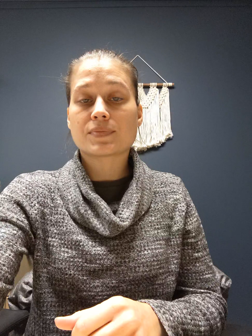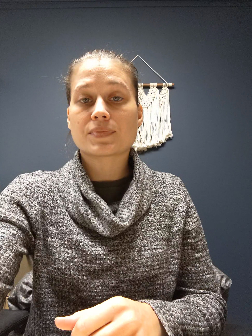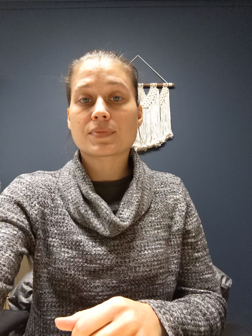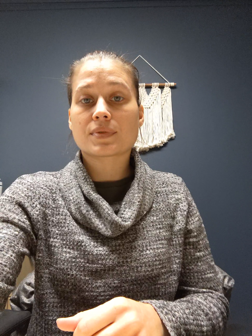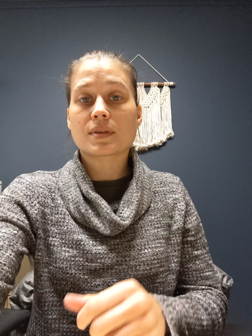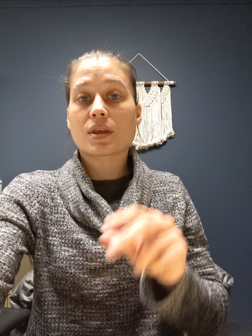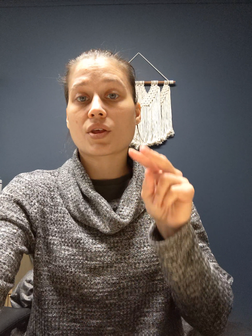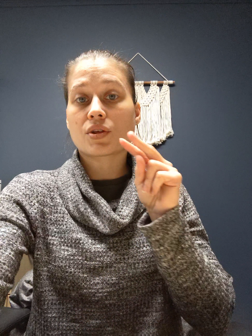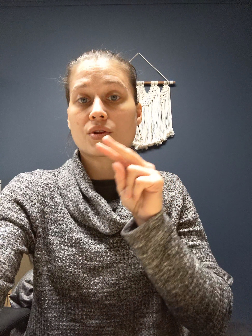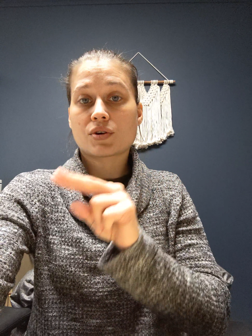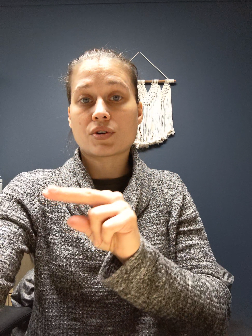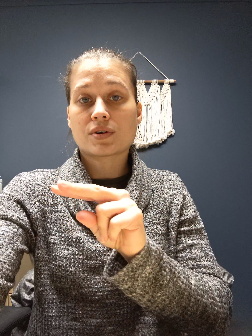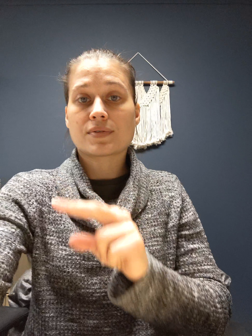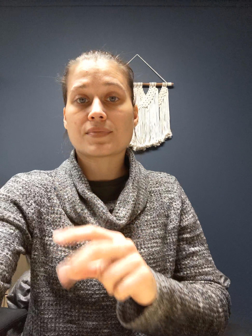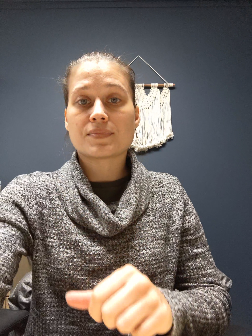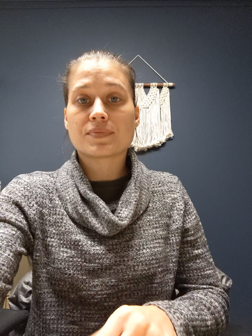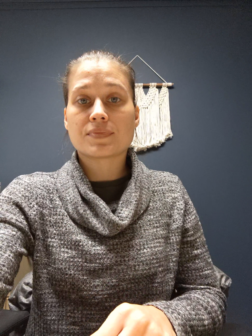look